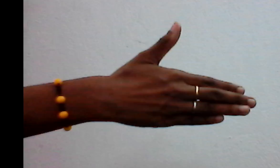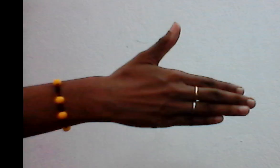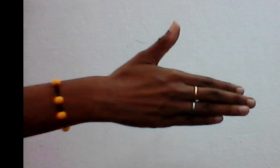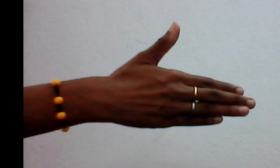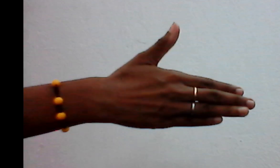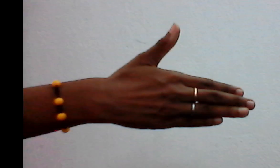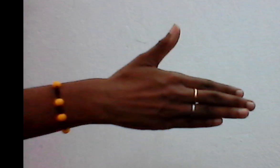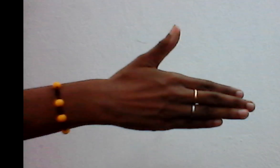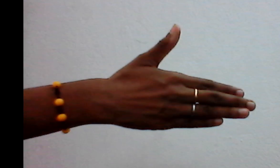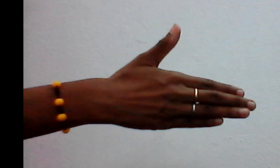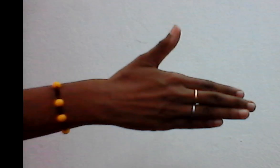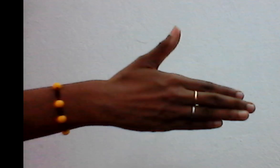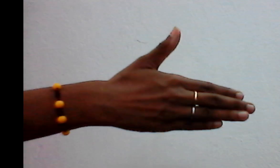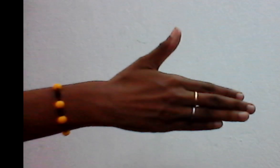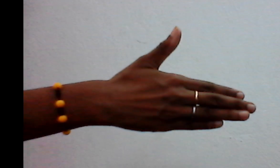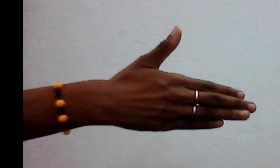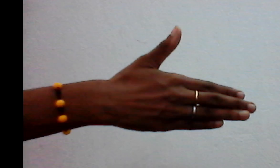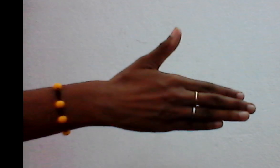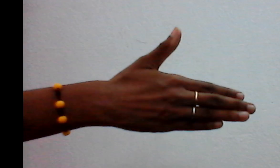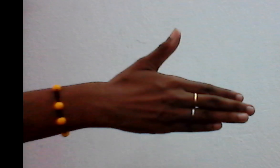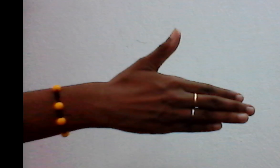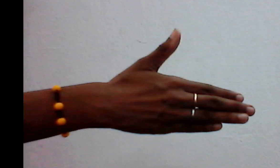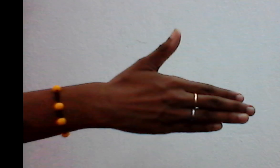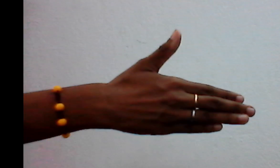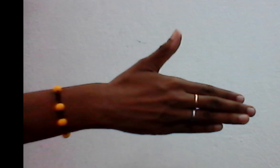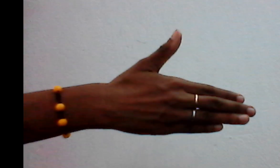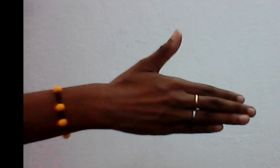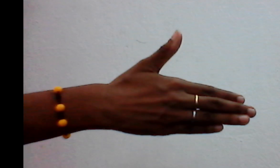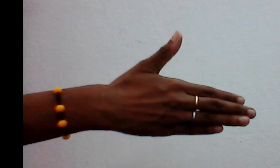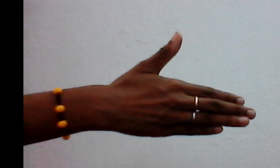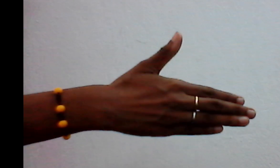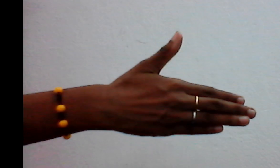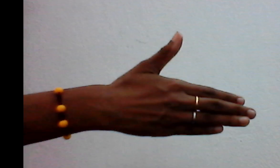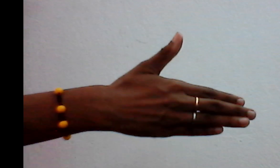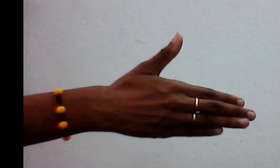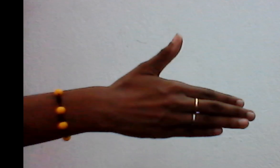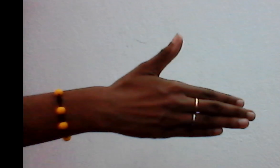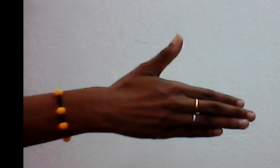ആ